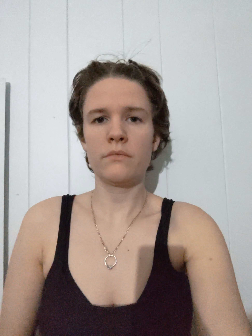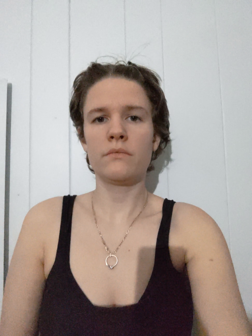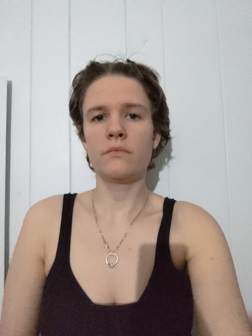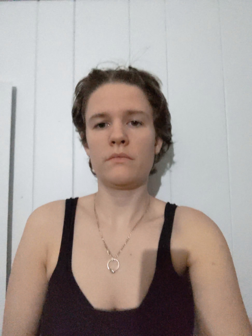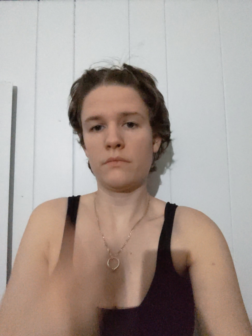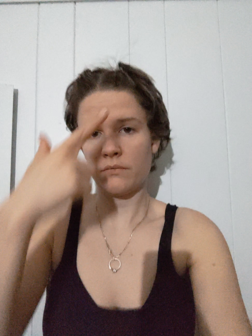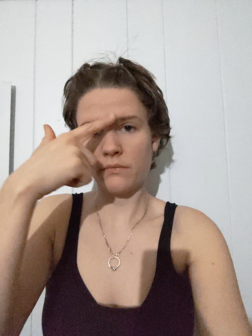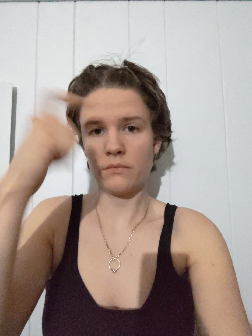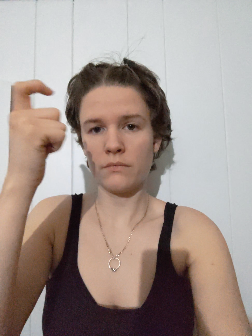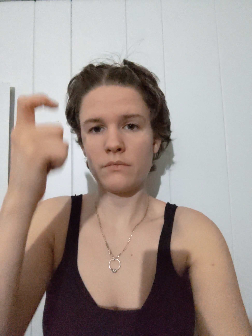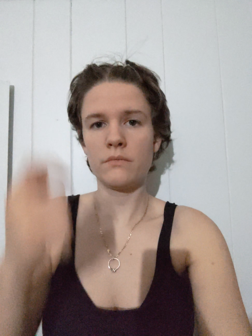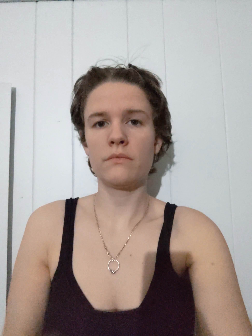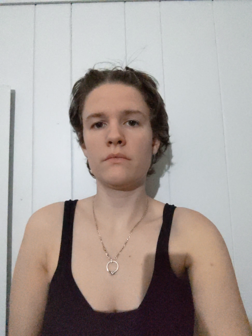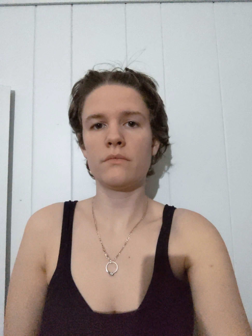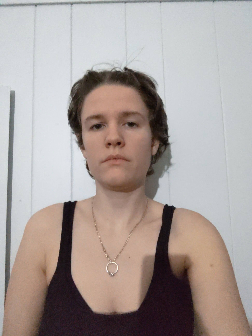because